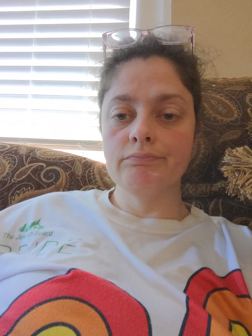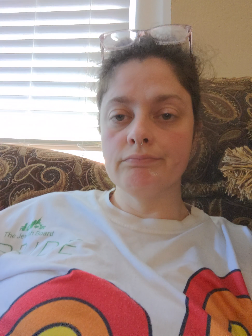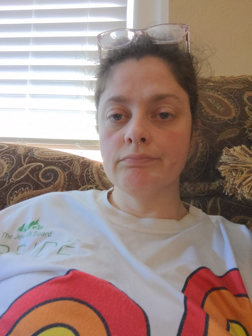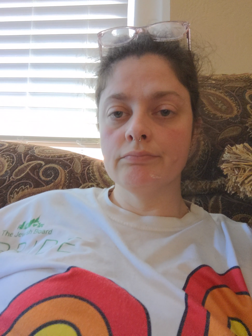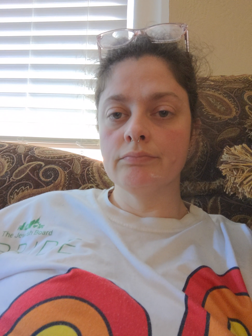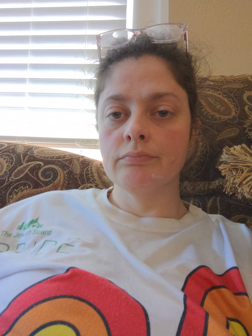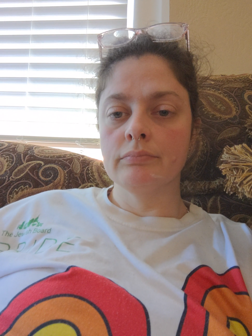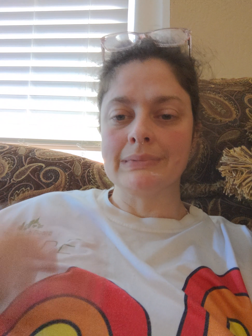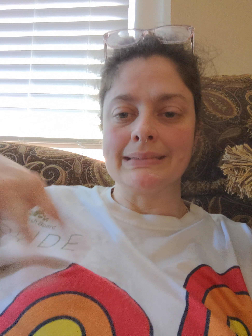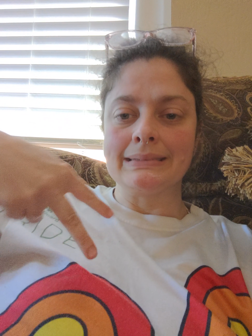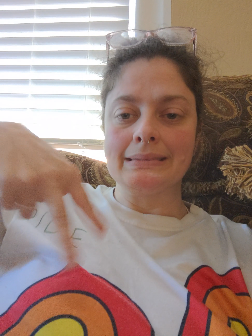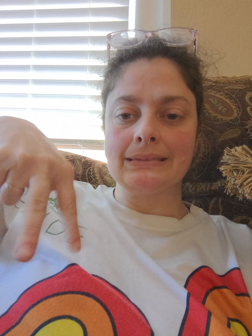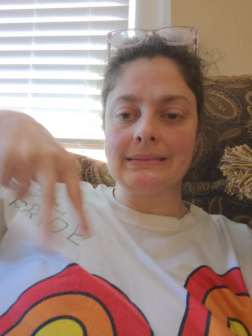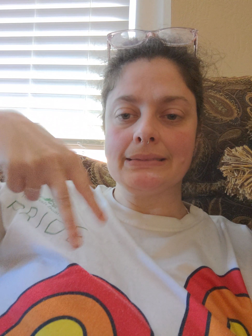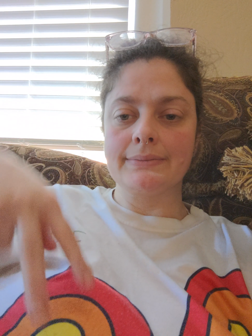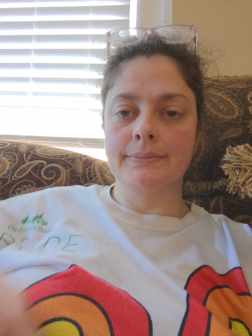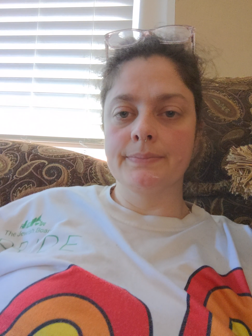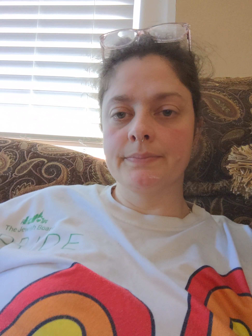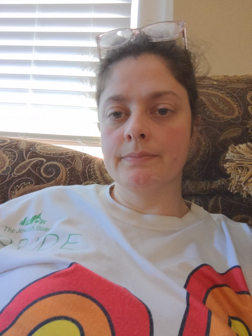dance